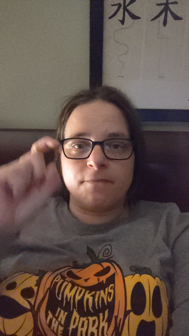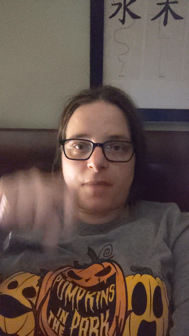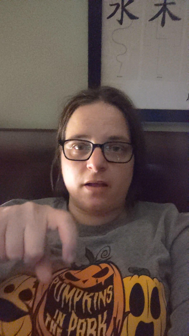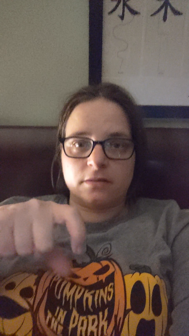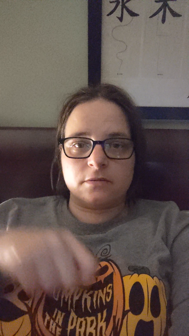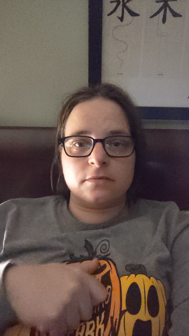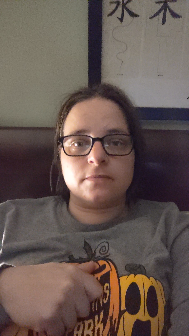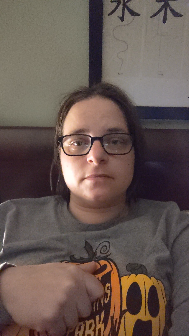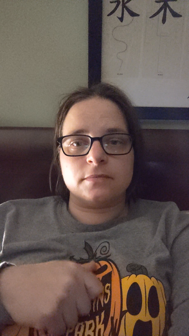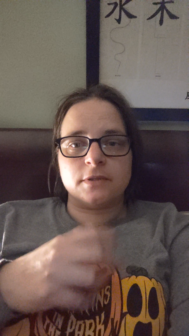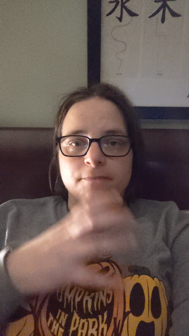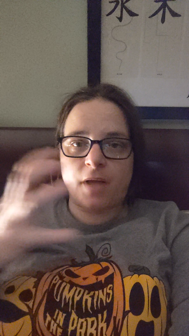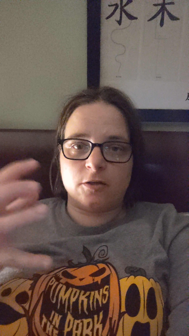much